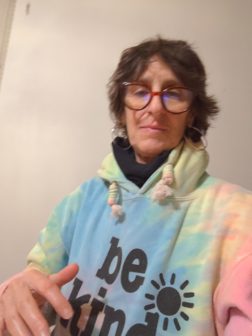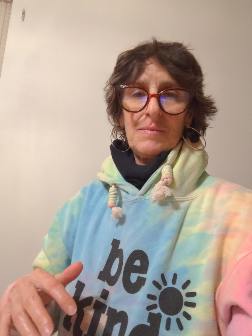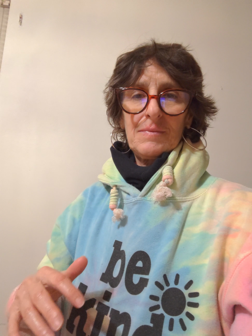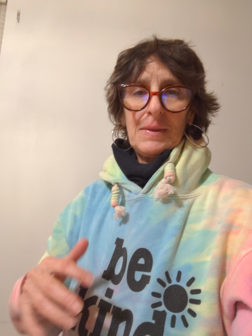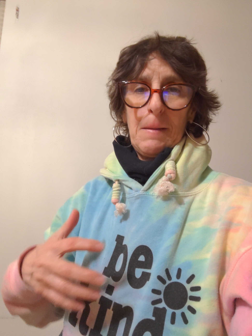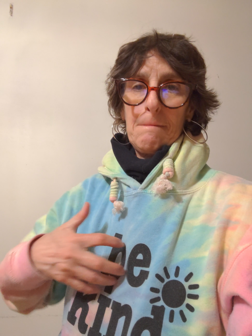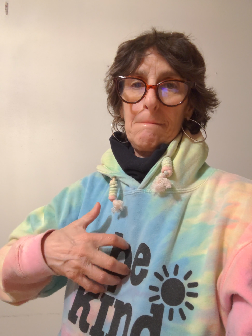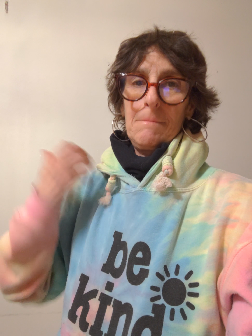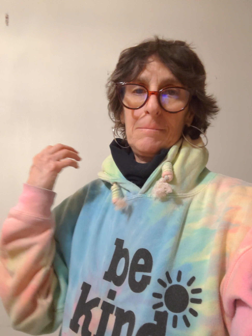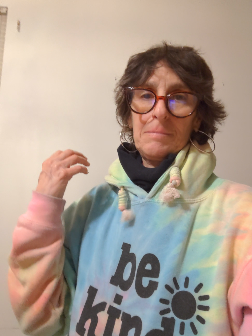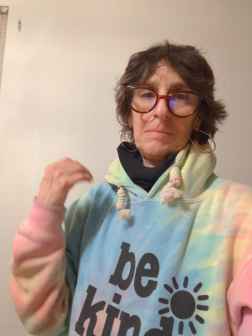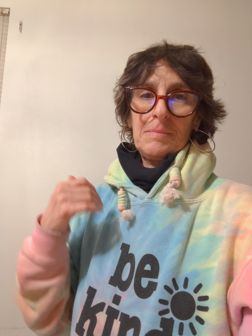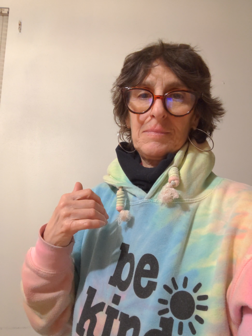mad